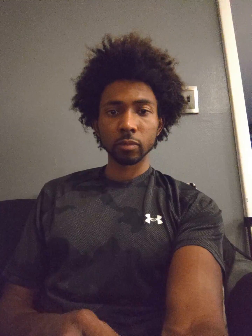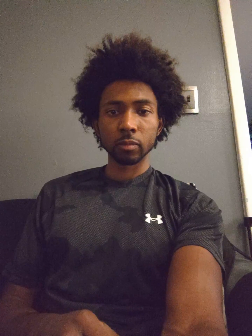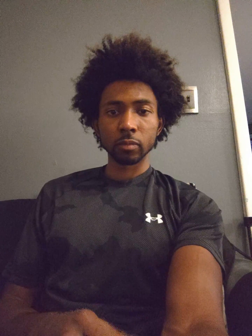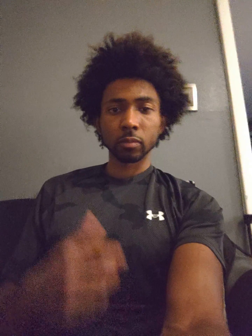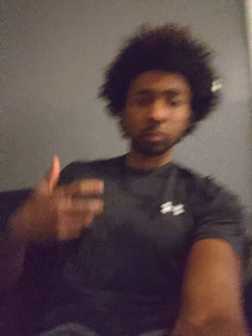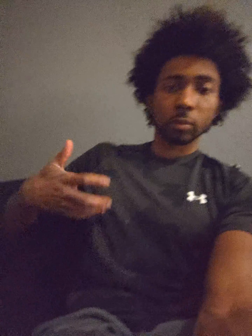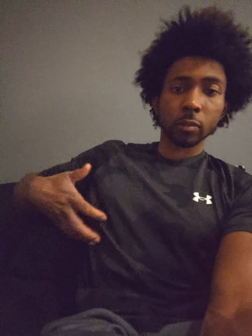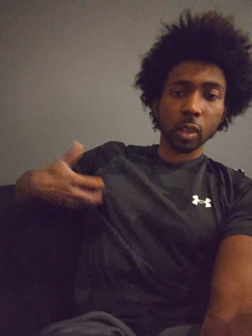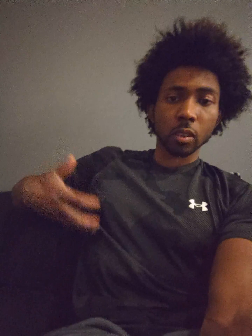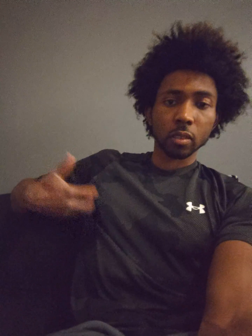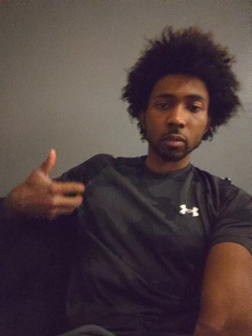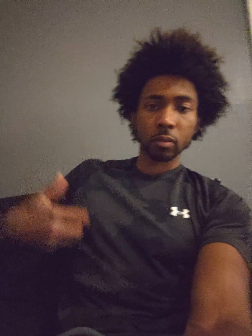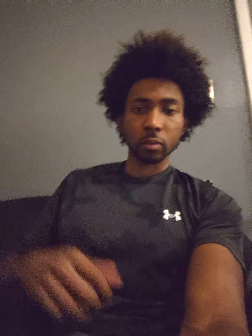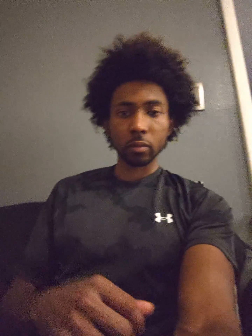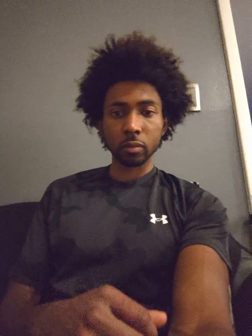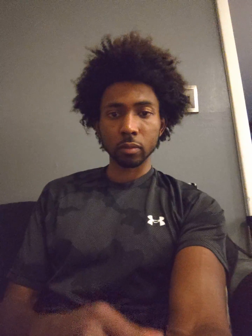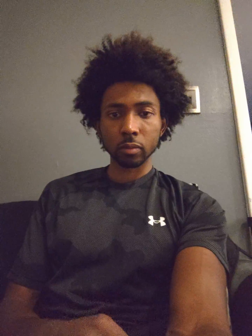monkey